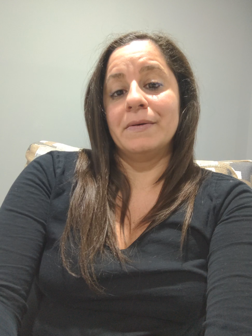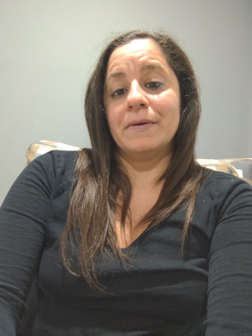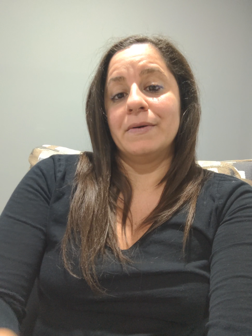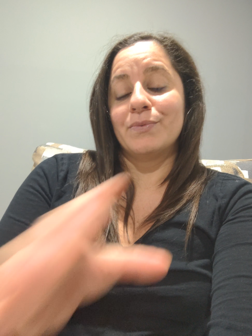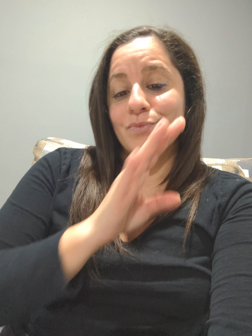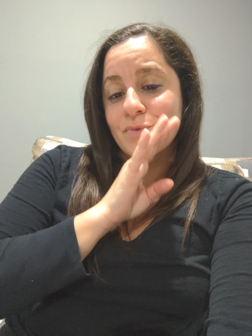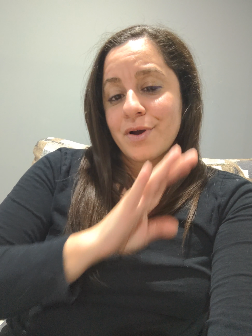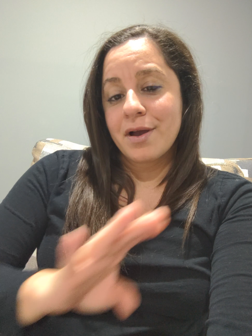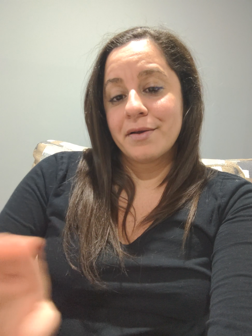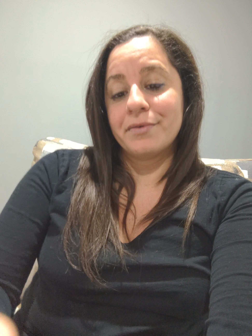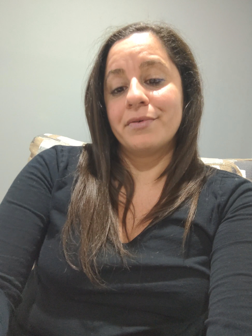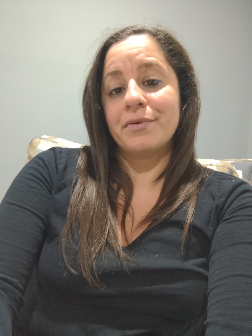quiet